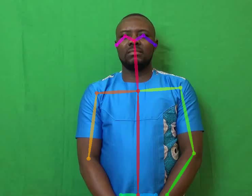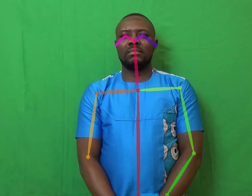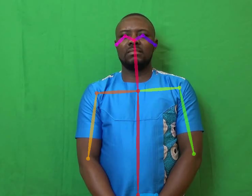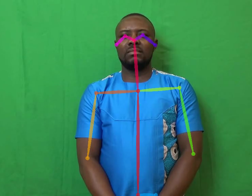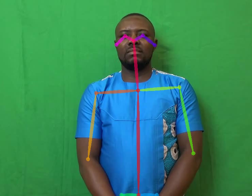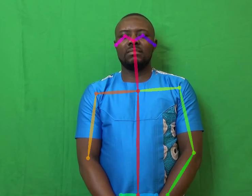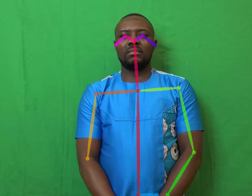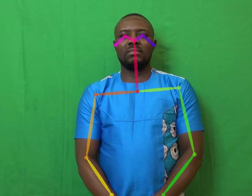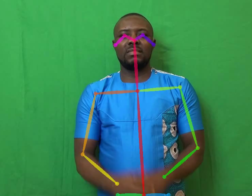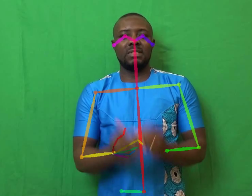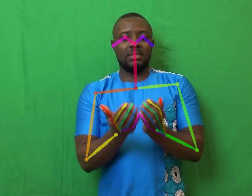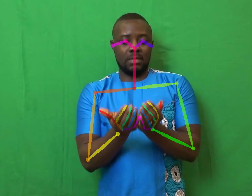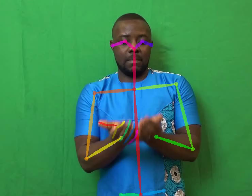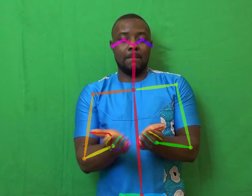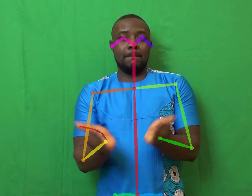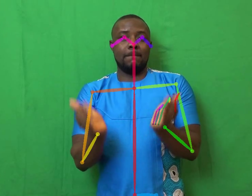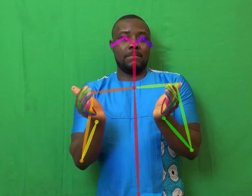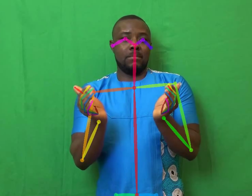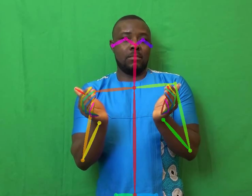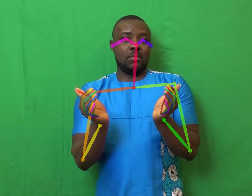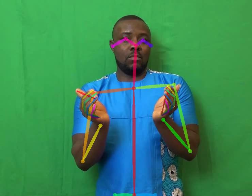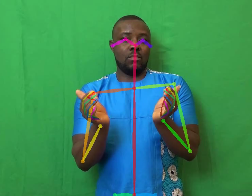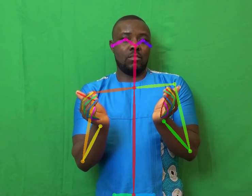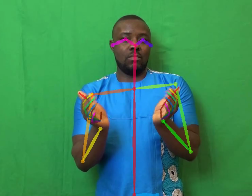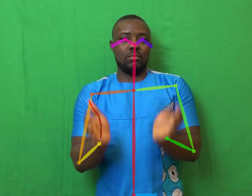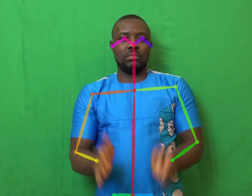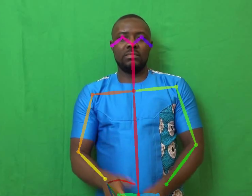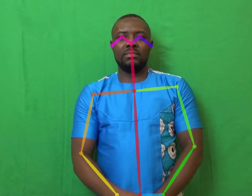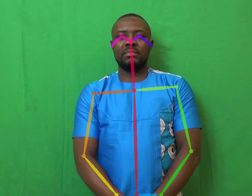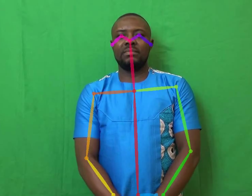bowl